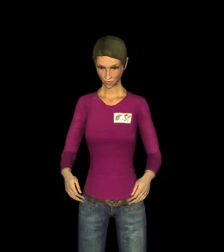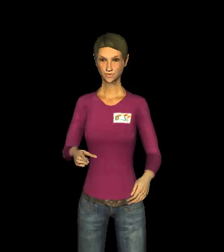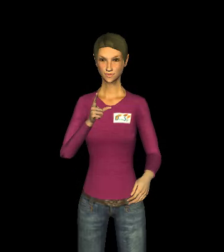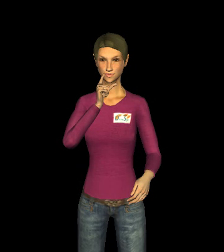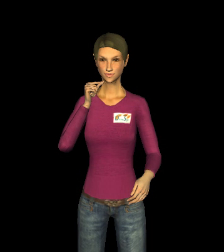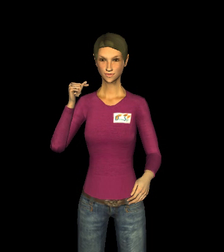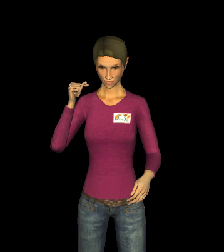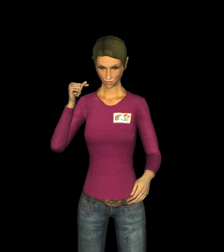رجل